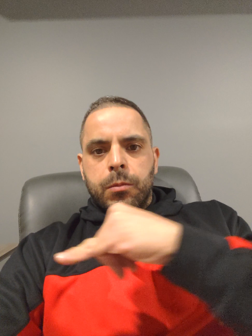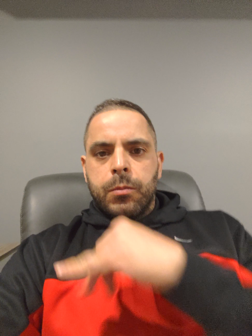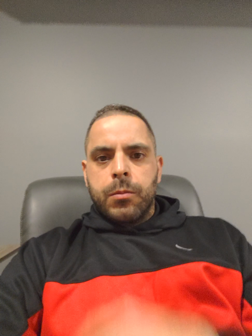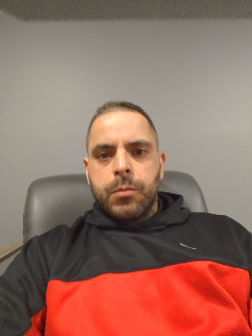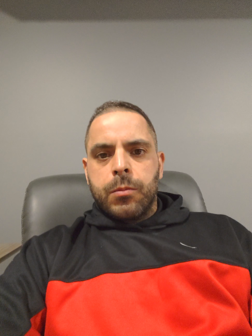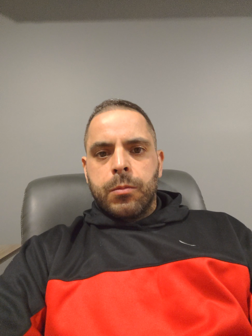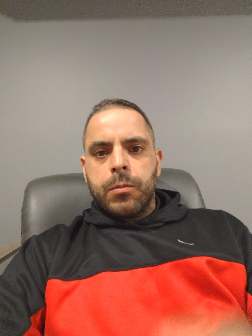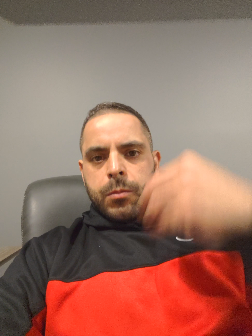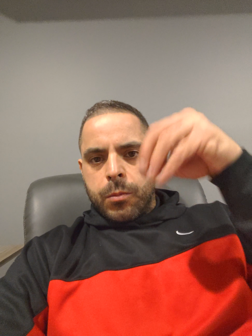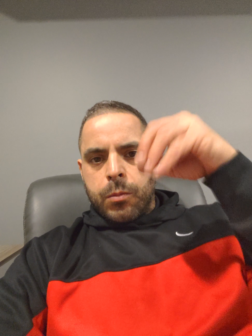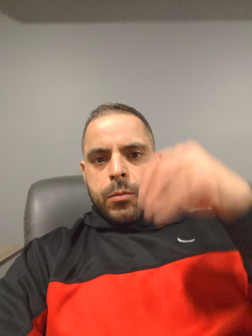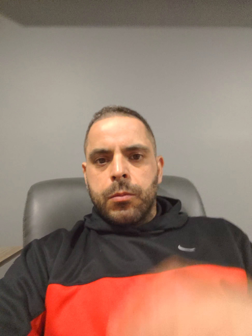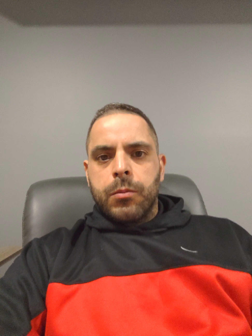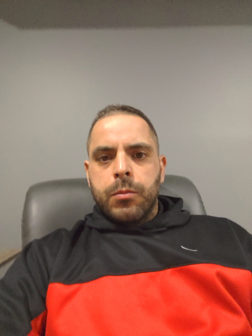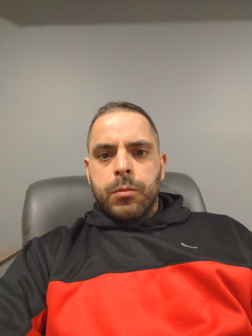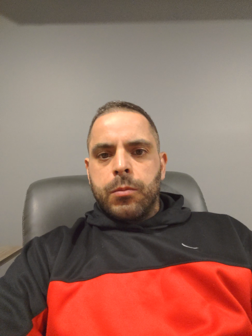store